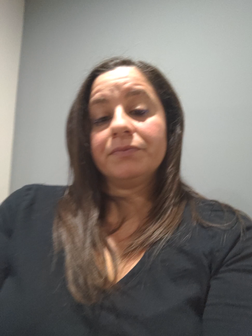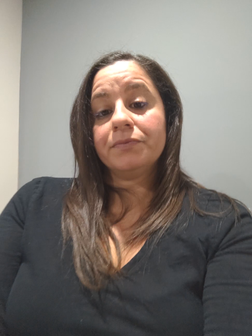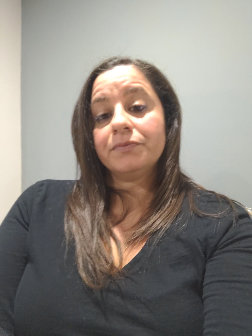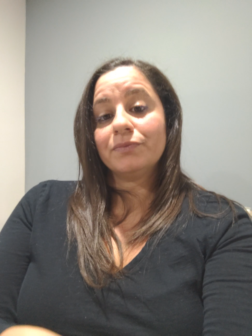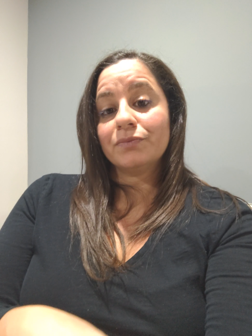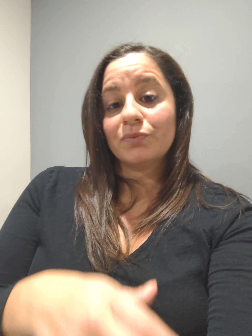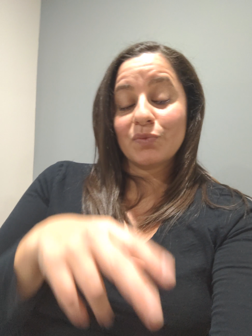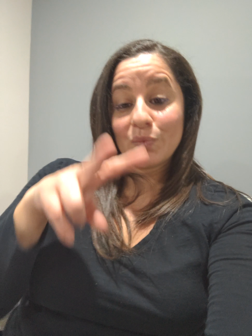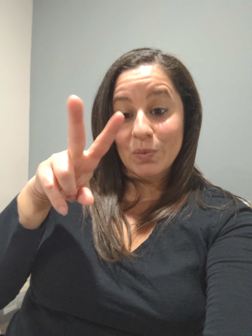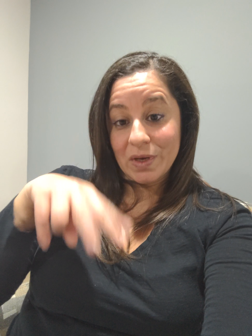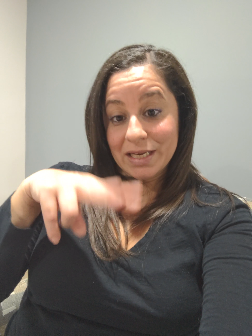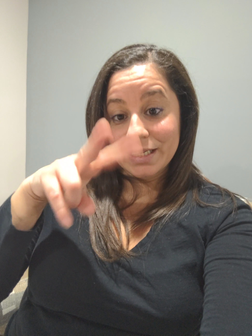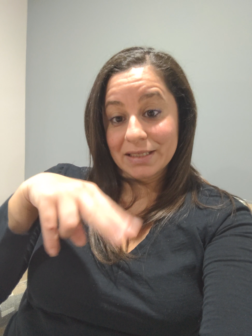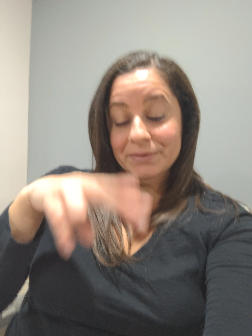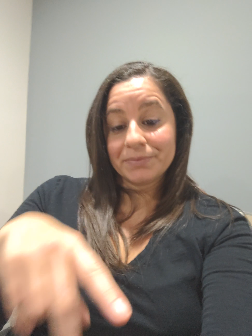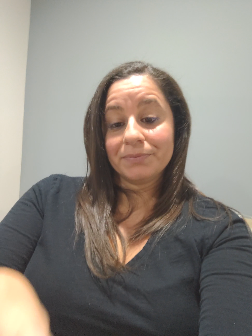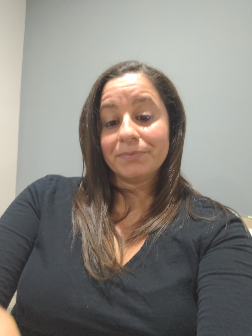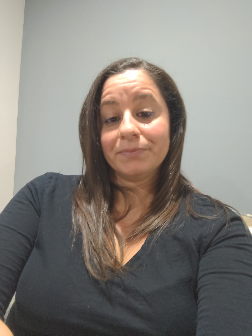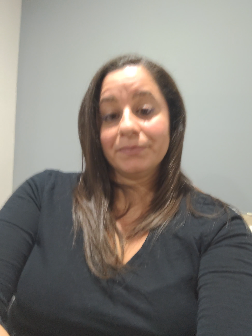read